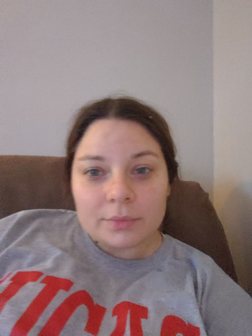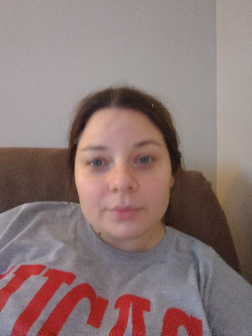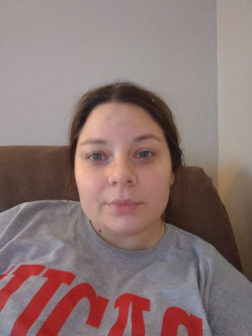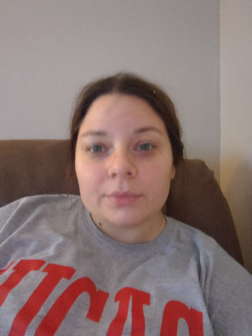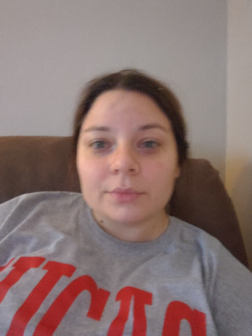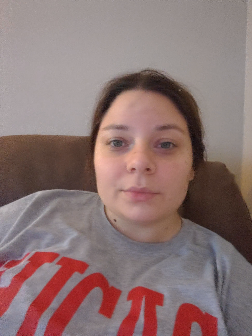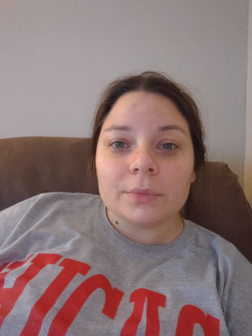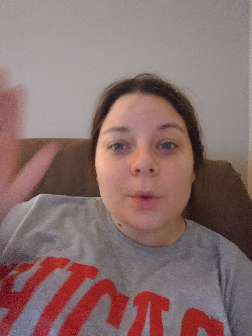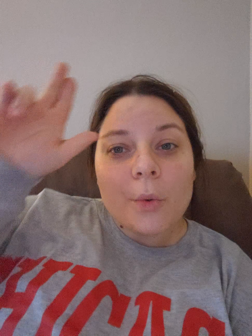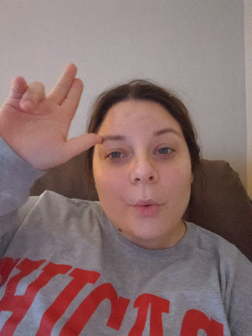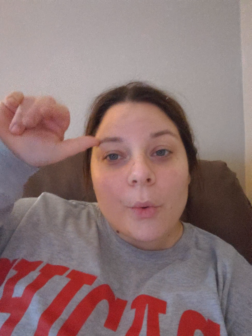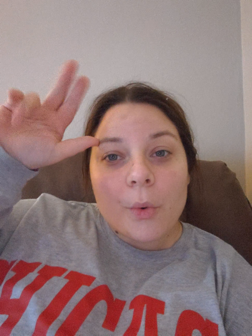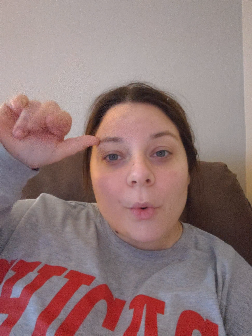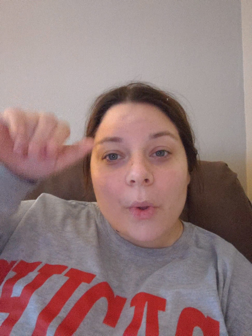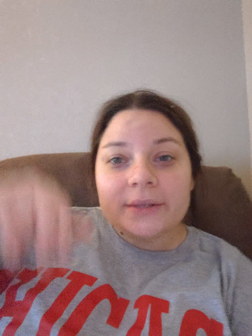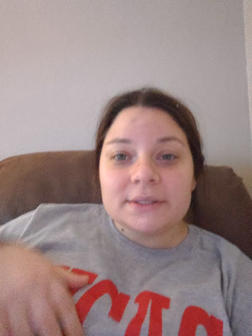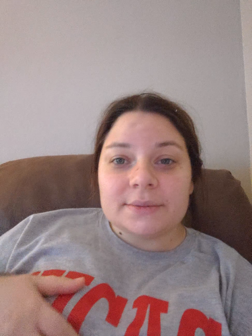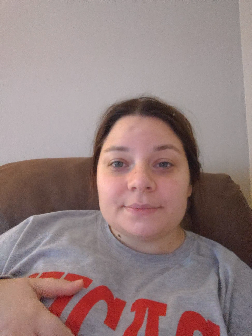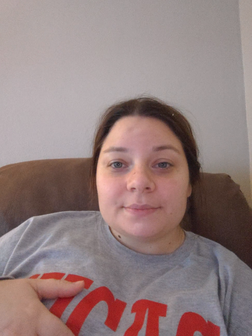horse